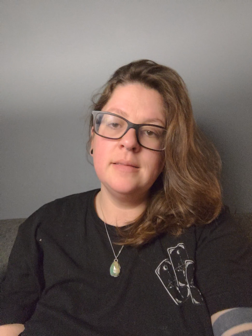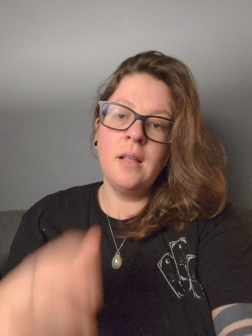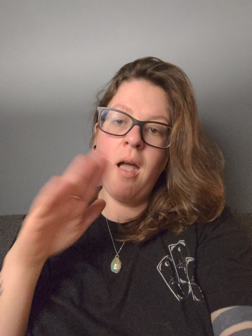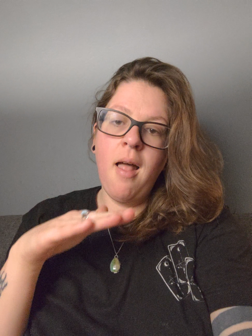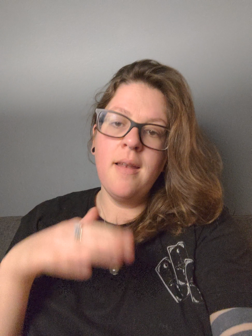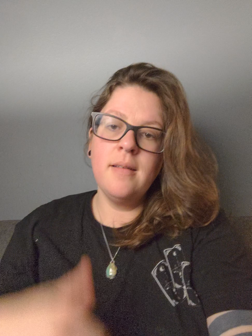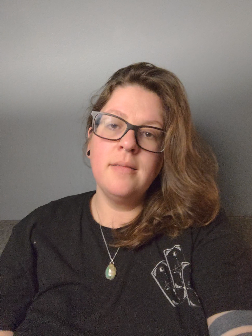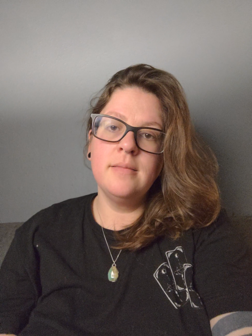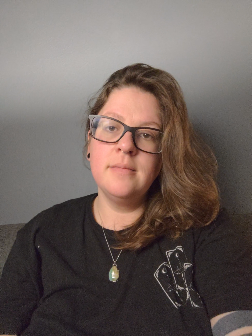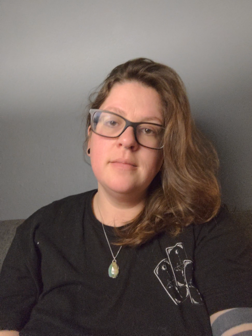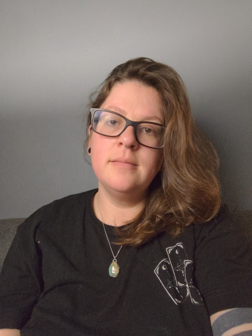on